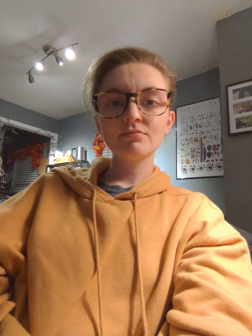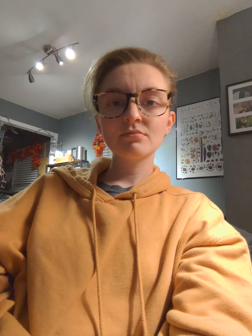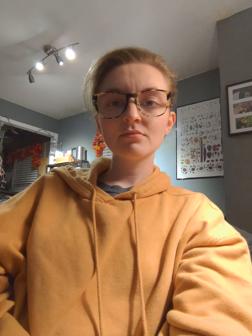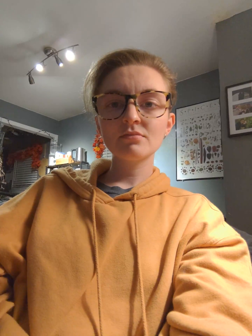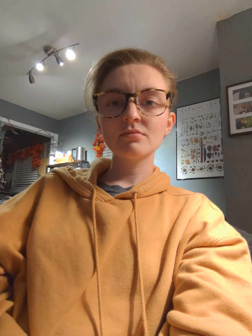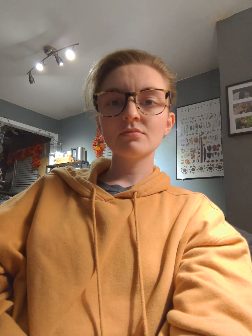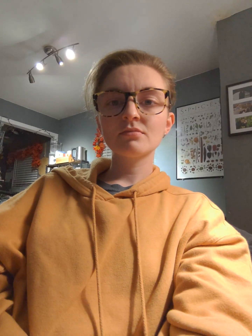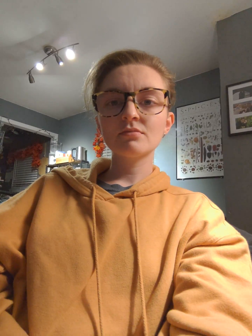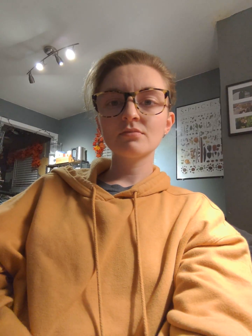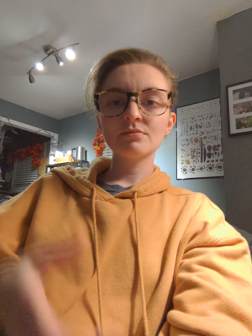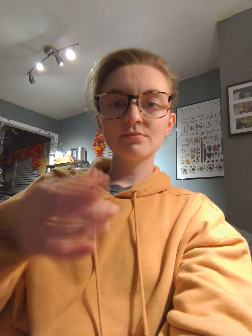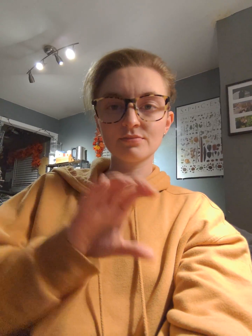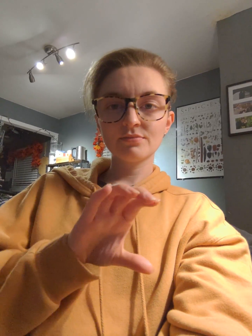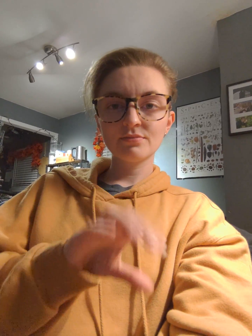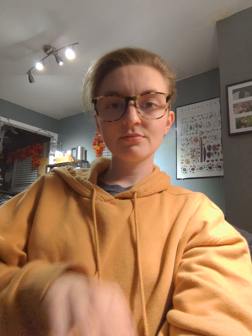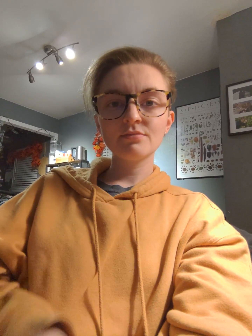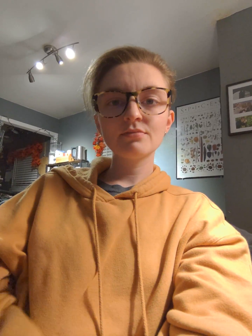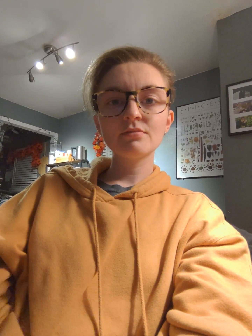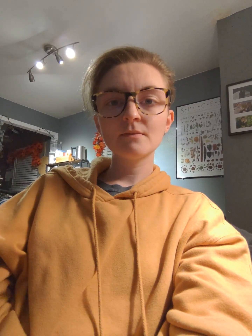dump